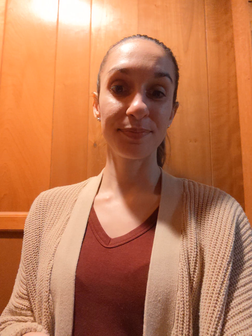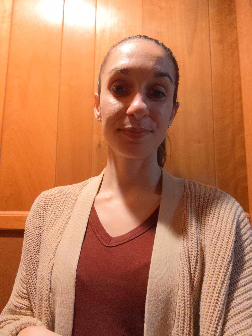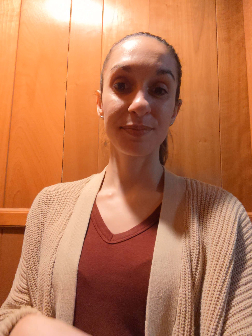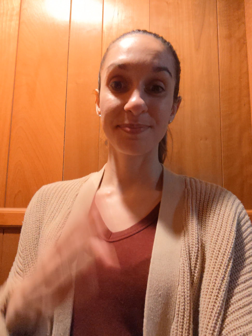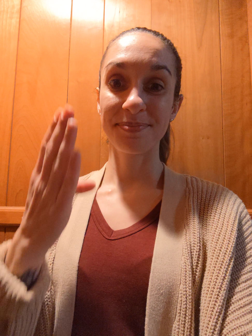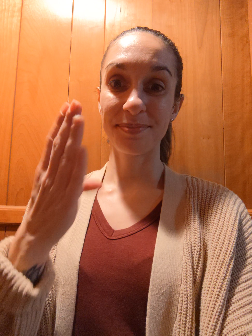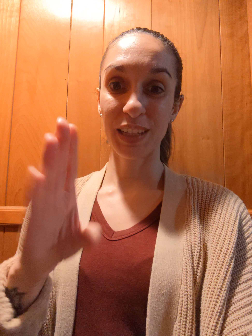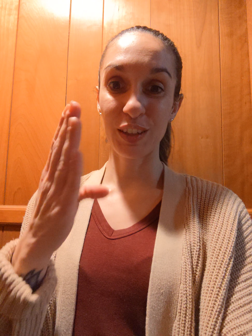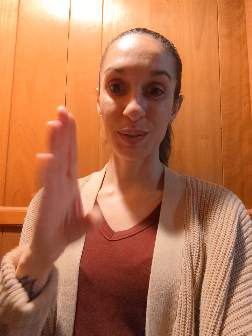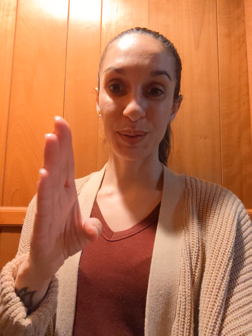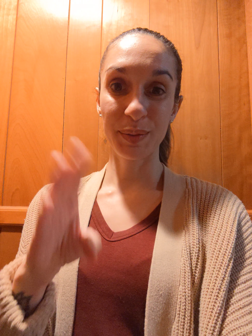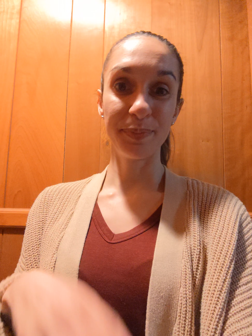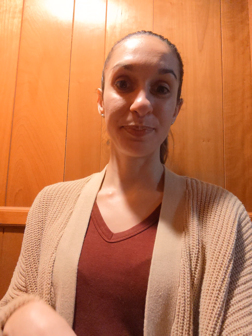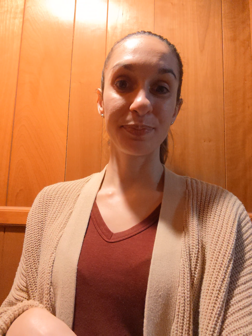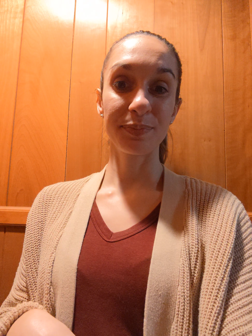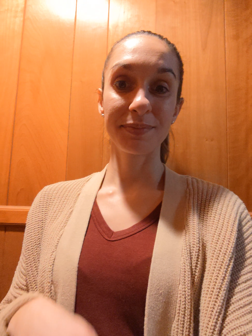blue